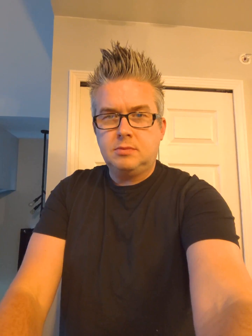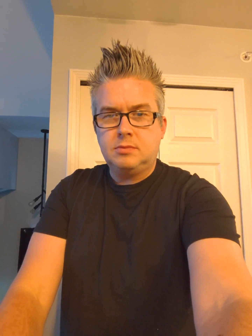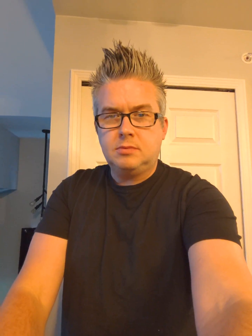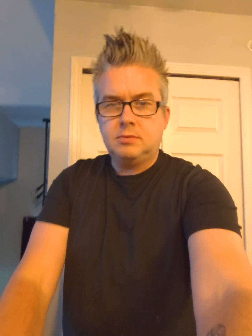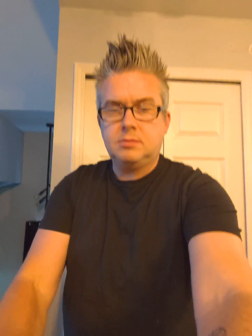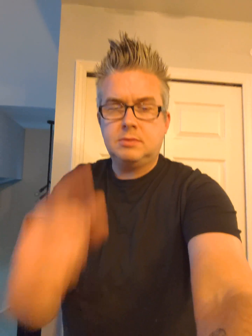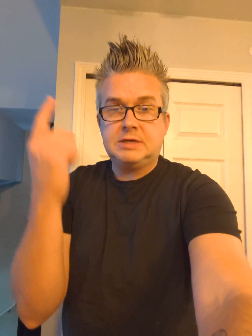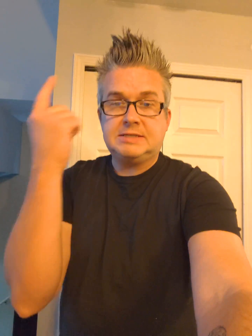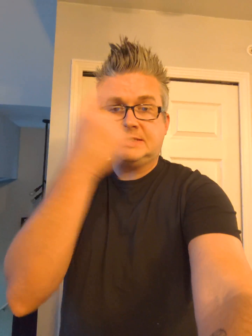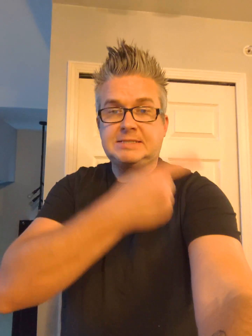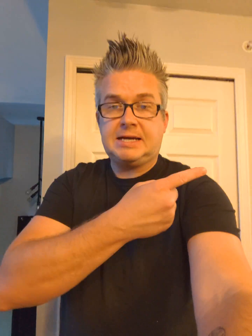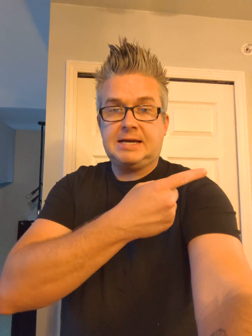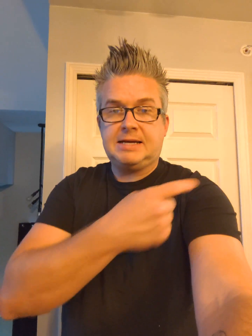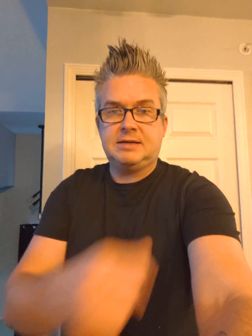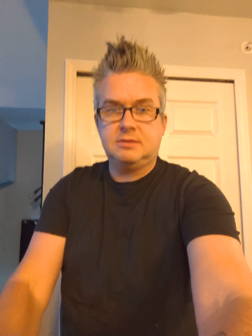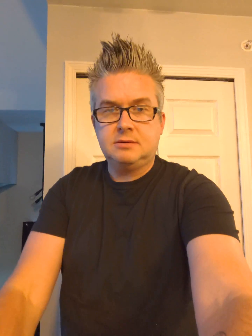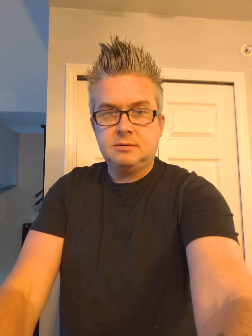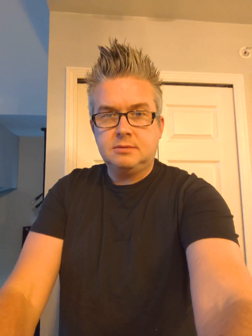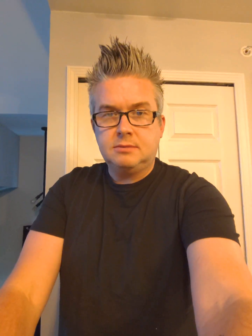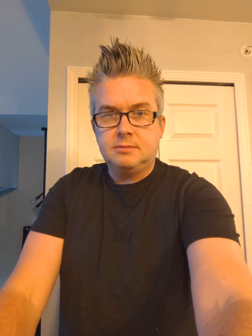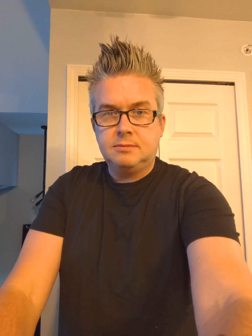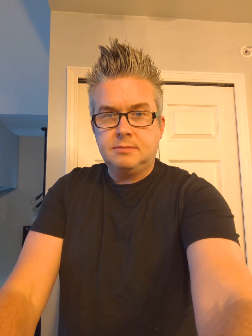day